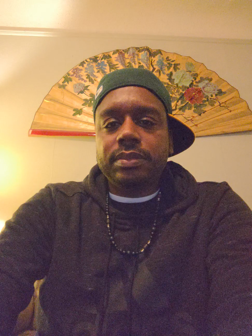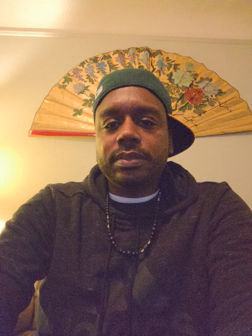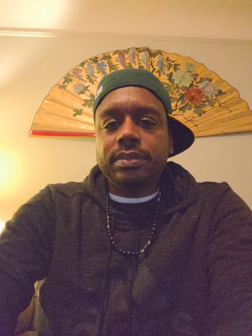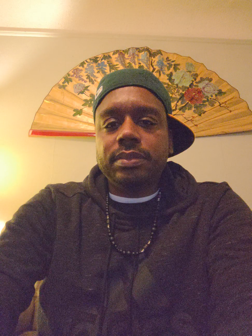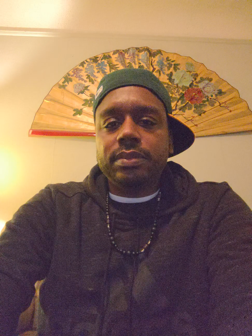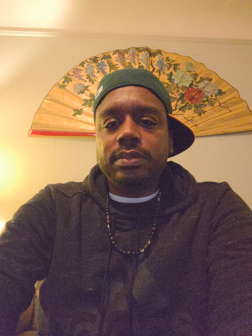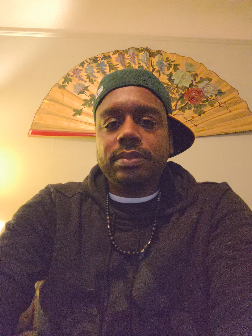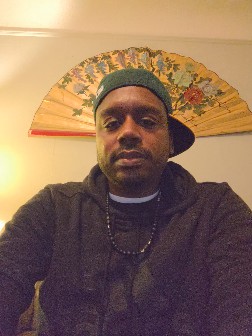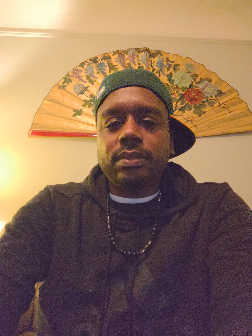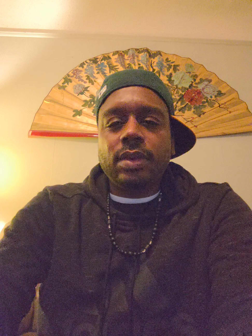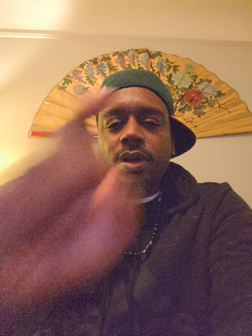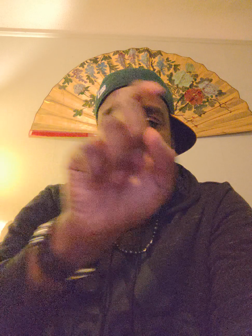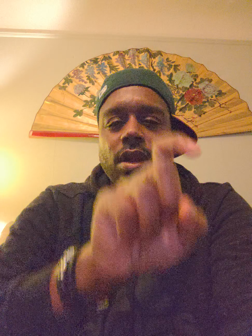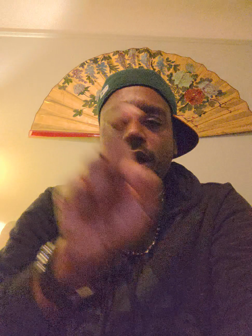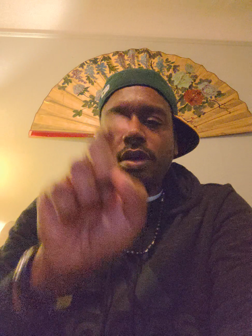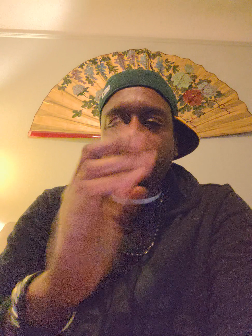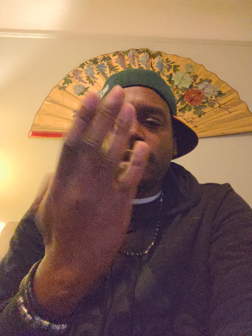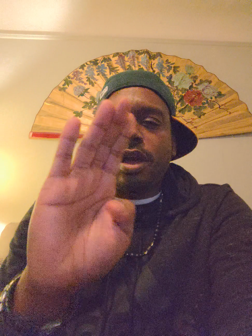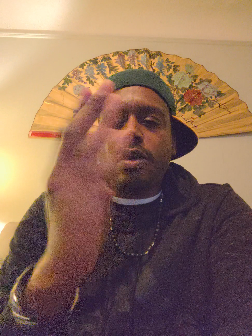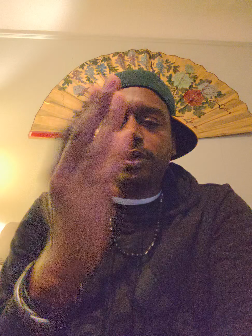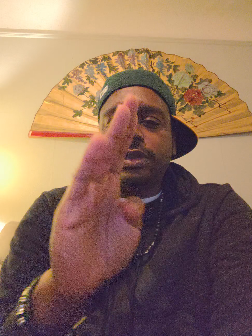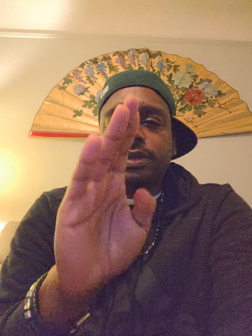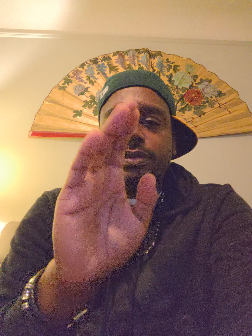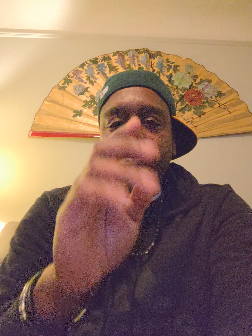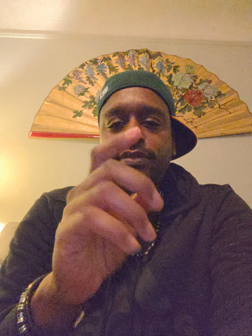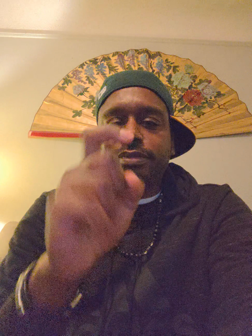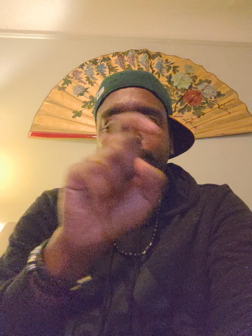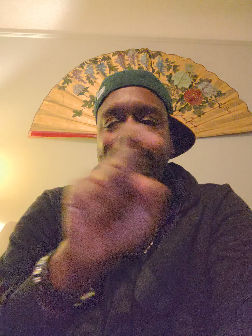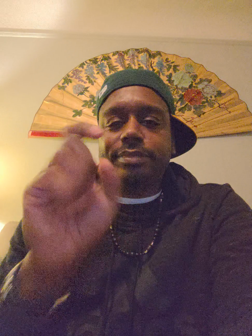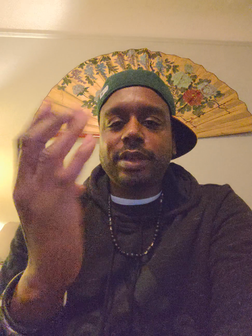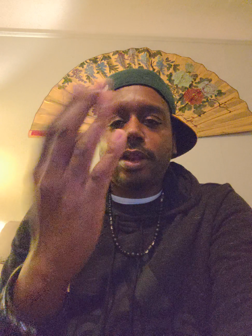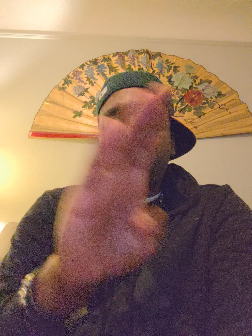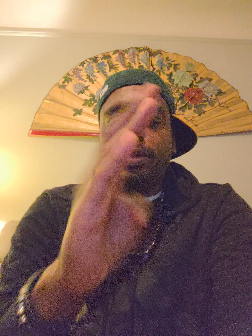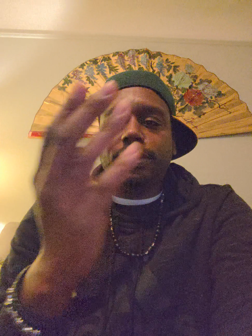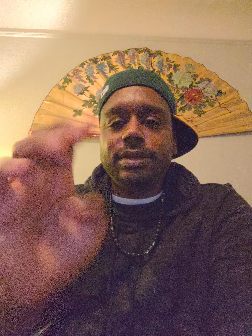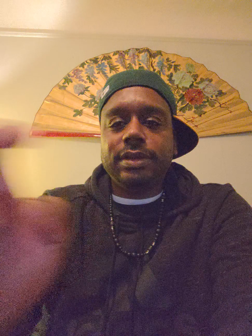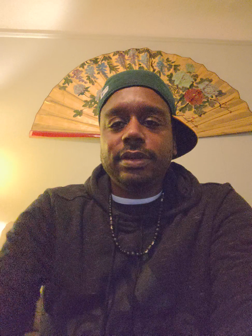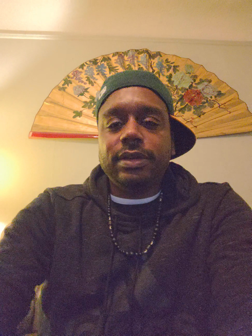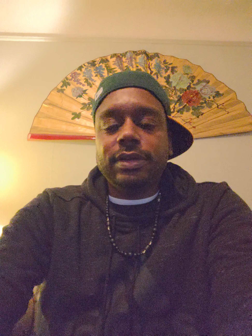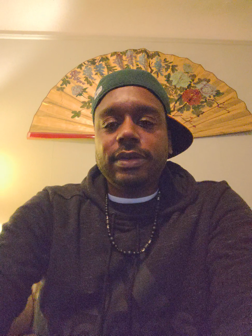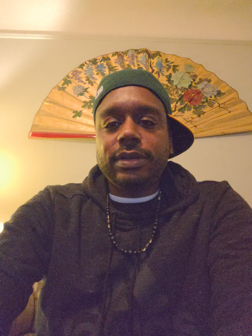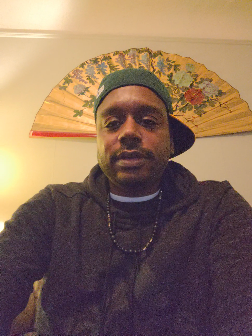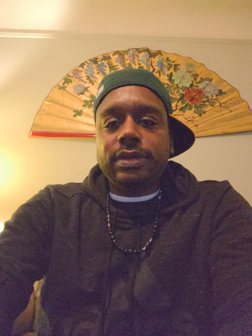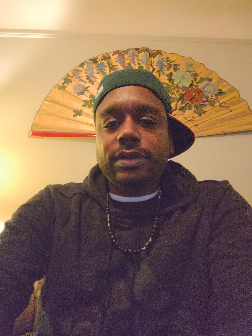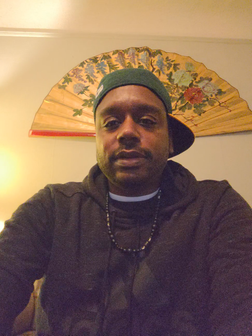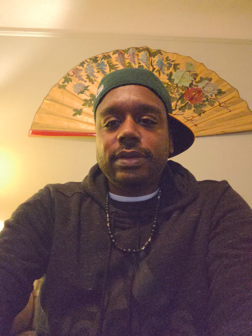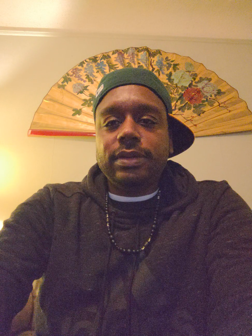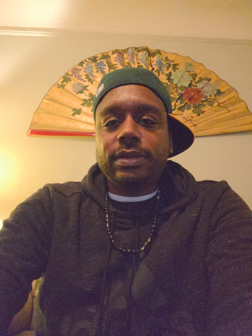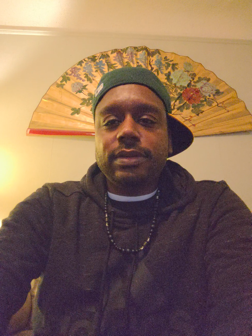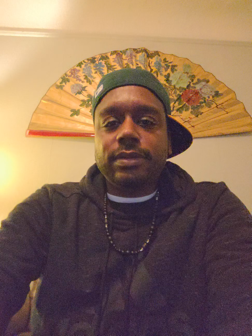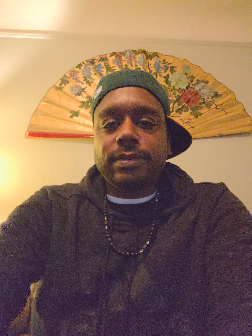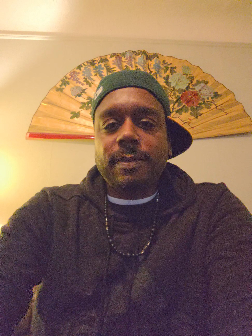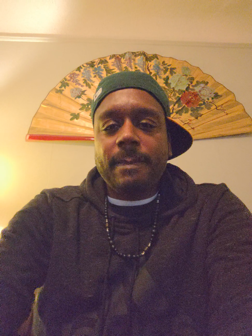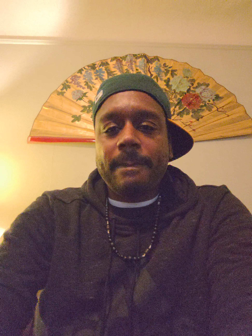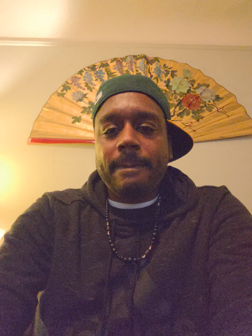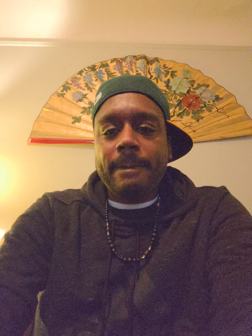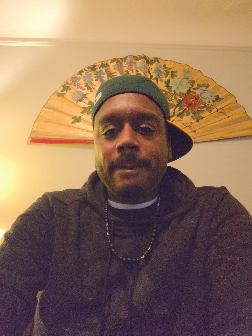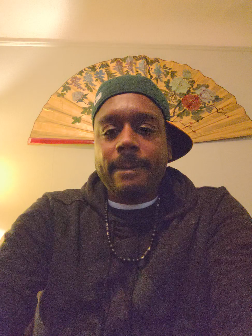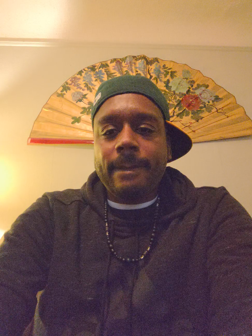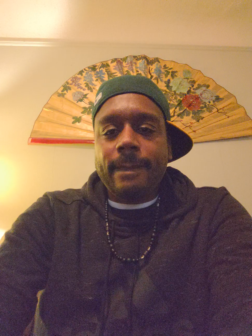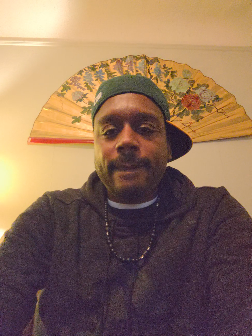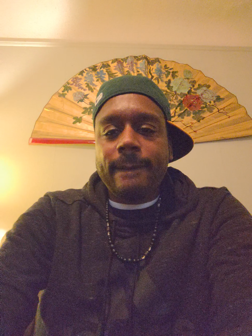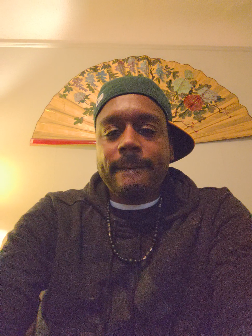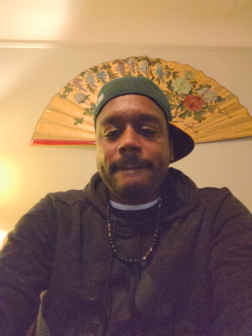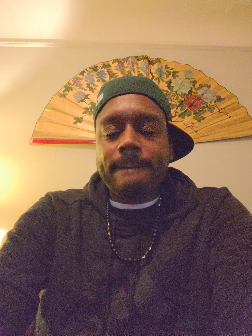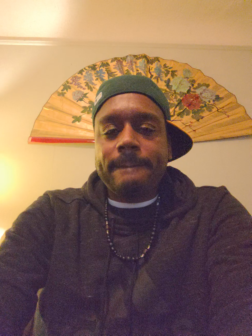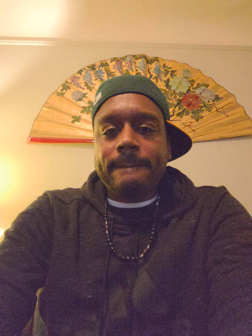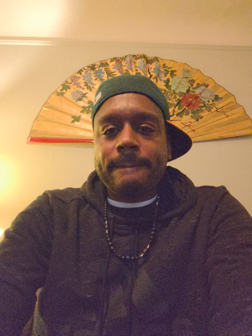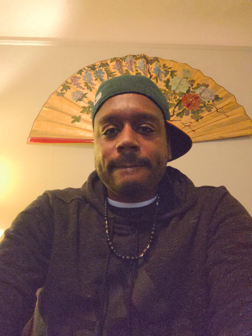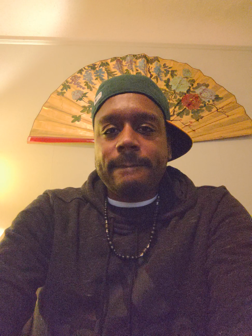closet